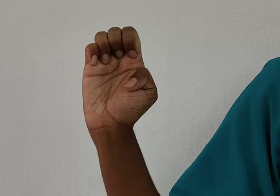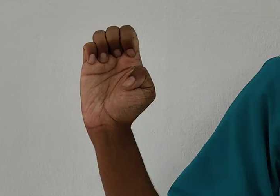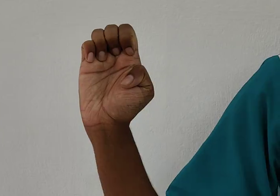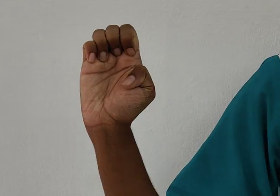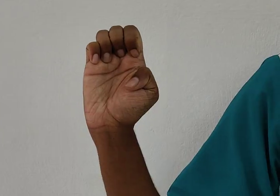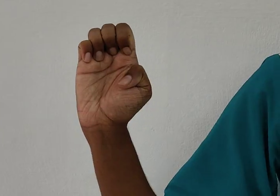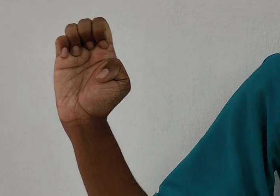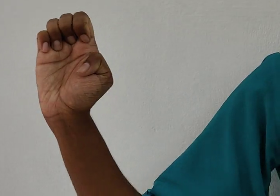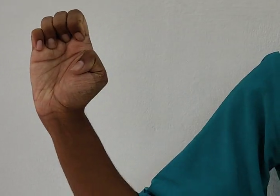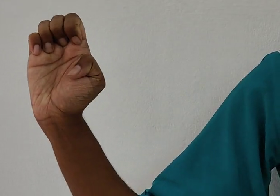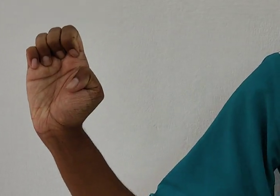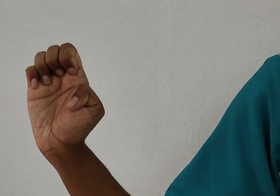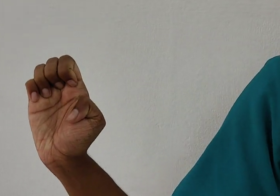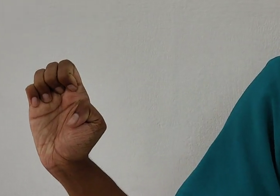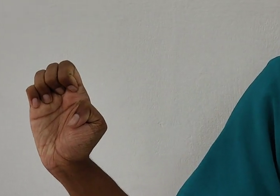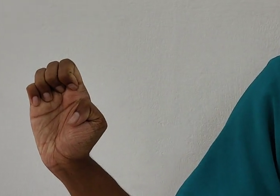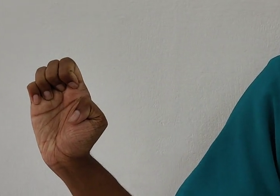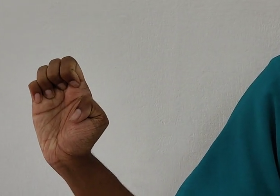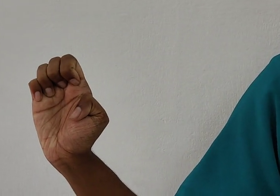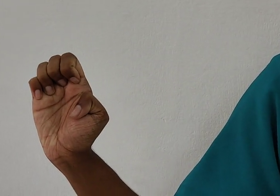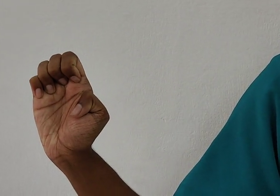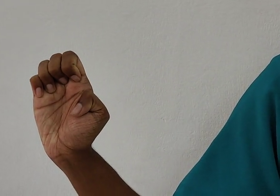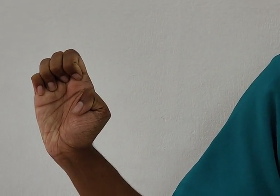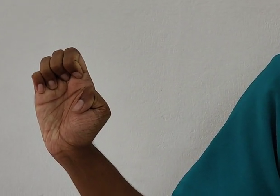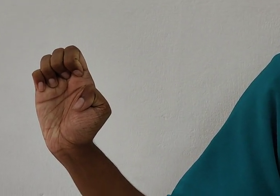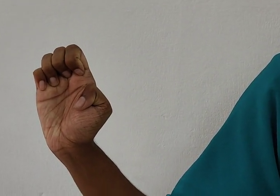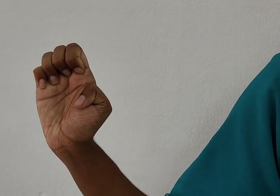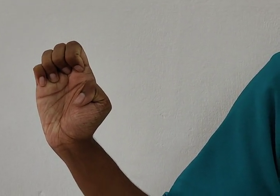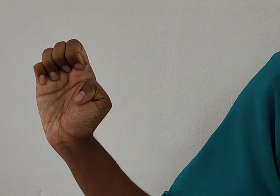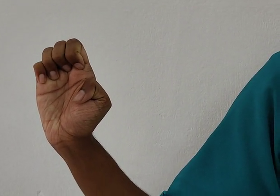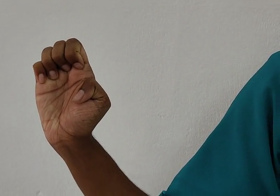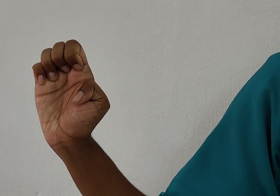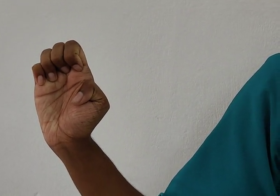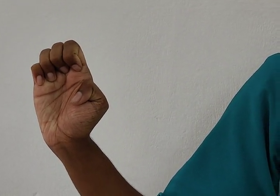ഈ